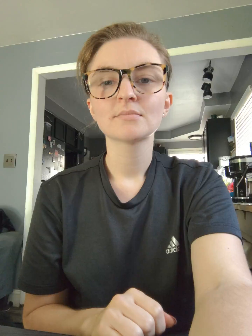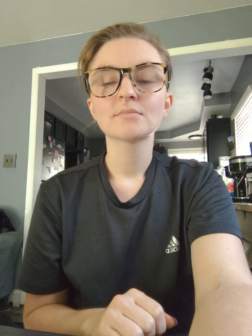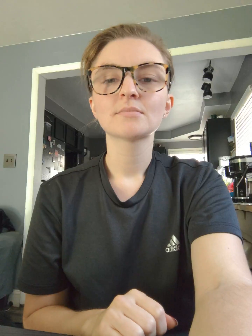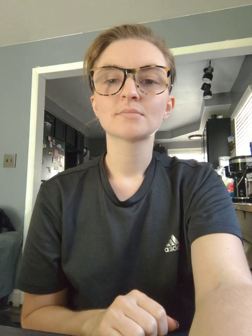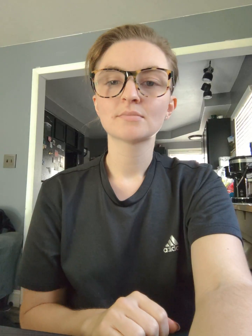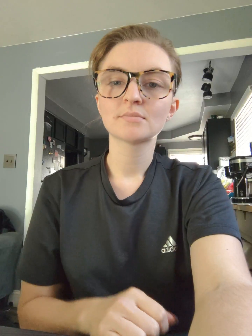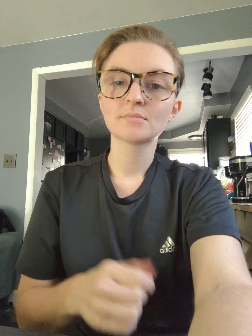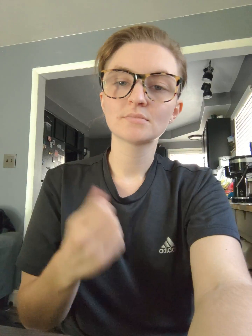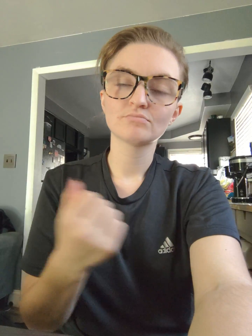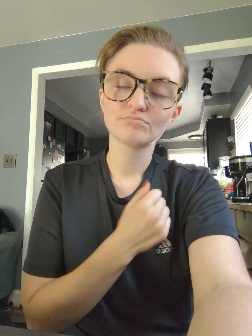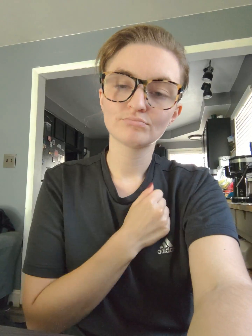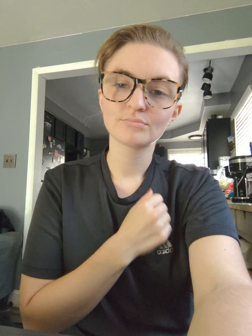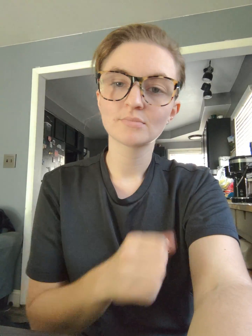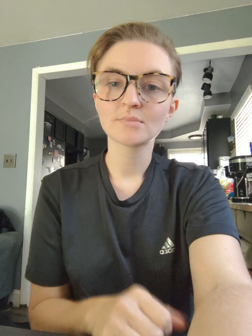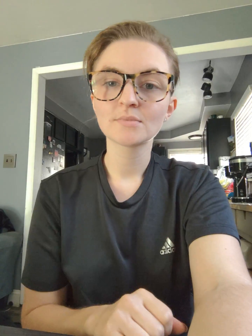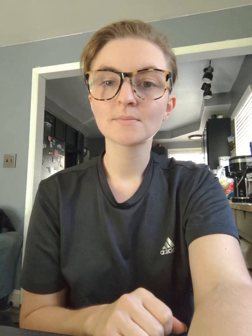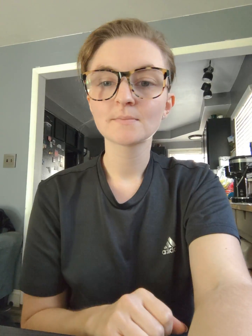hug